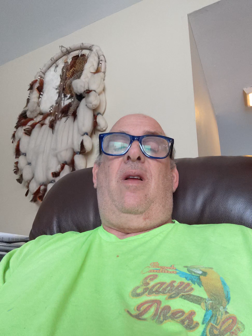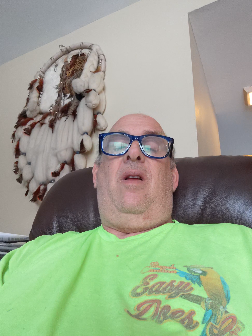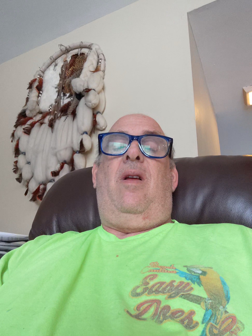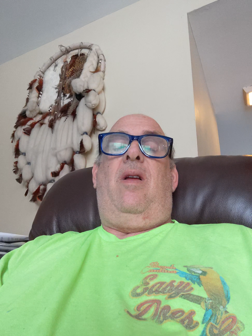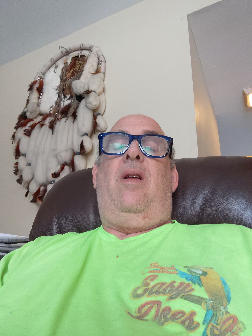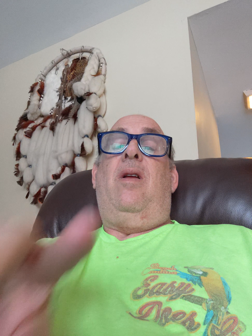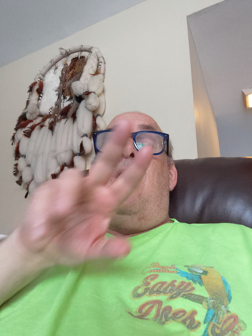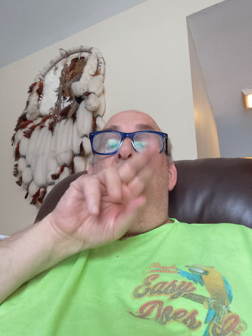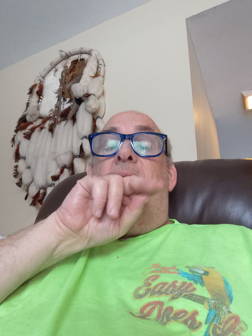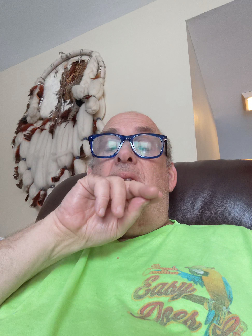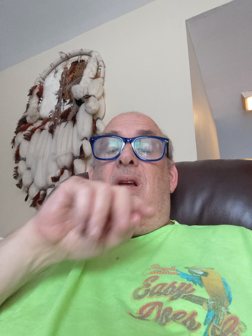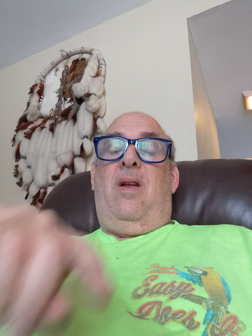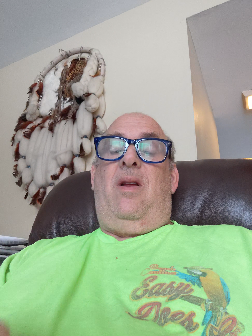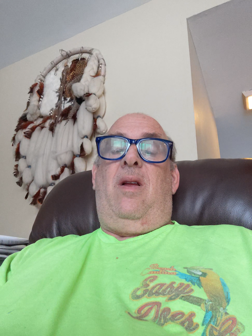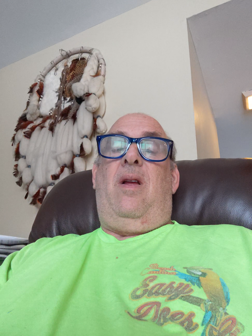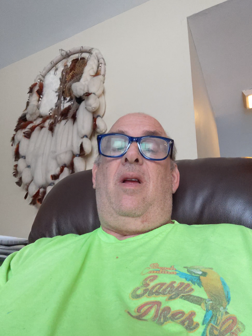duck